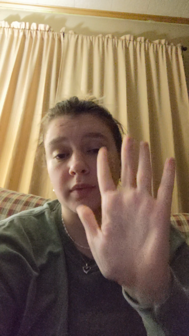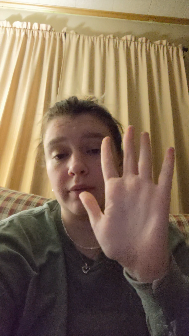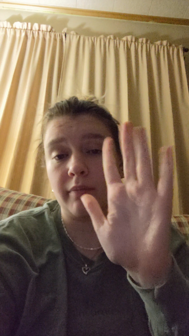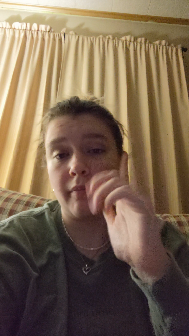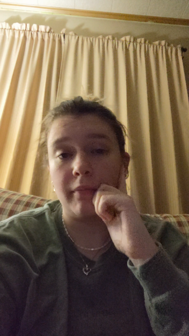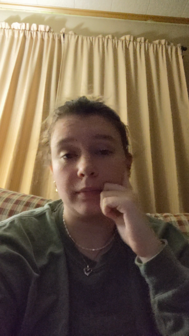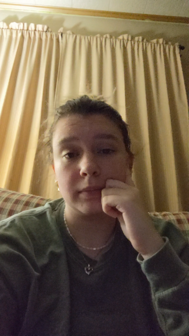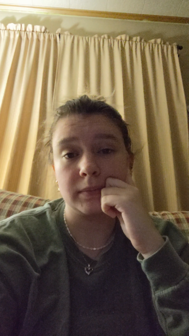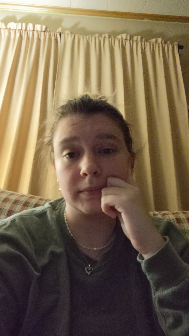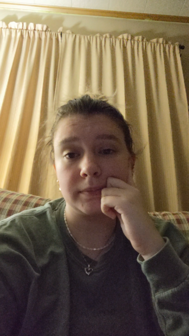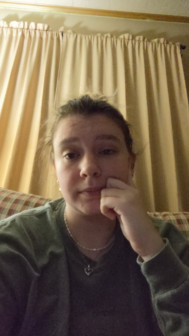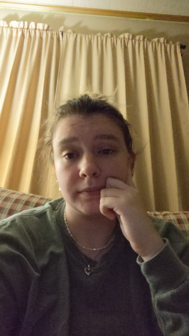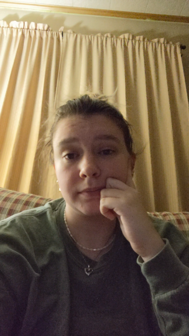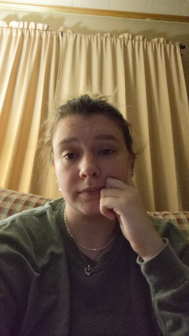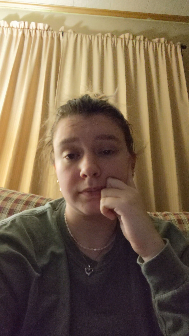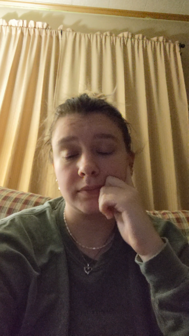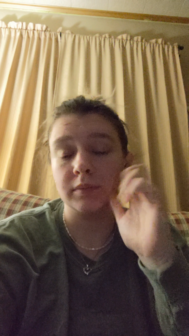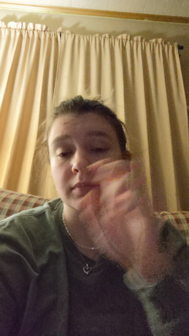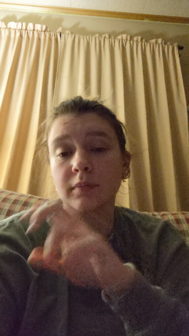bench